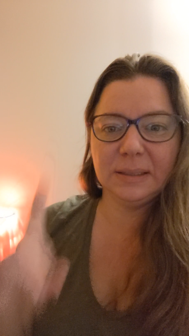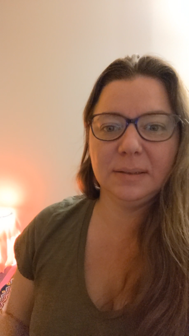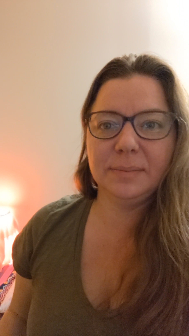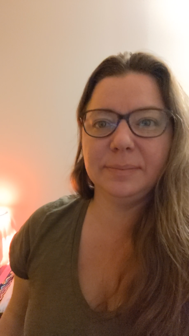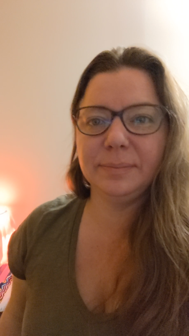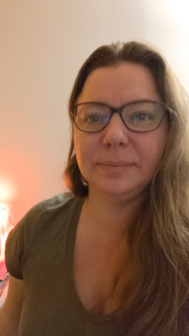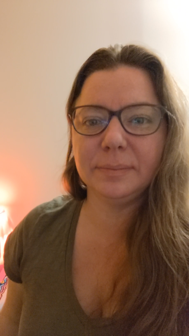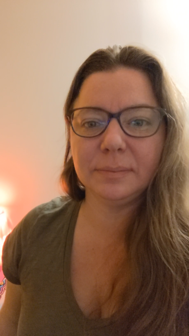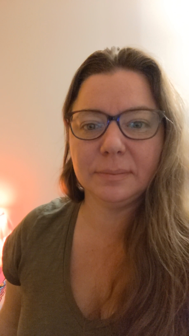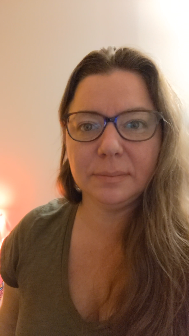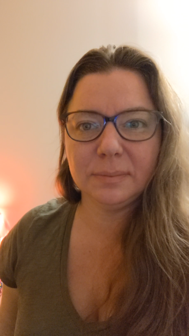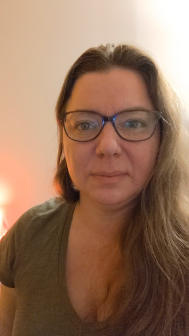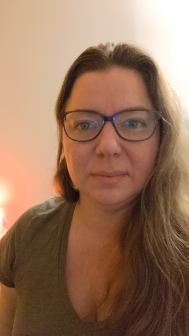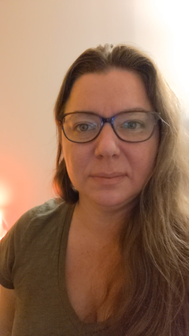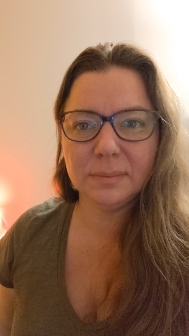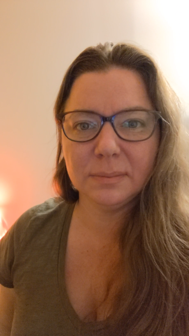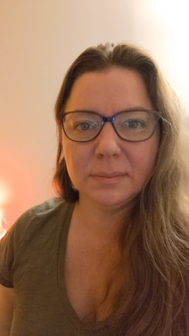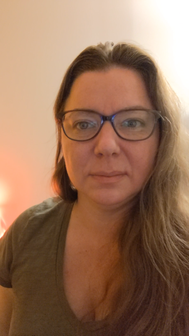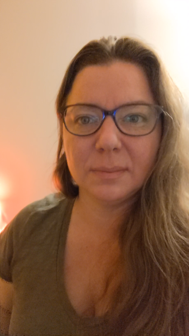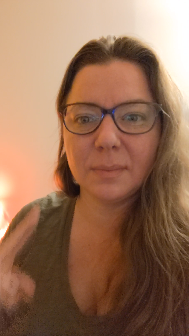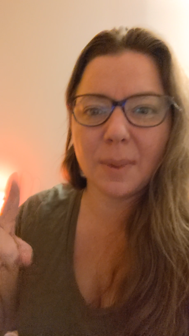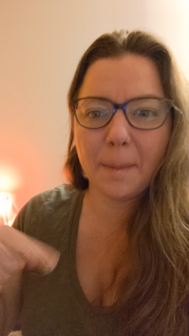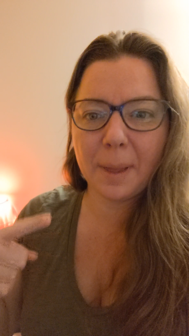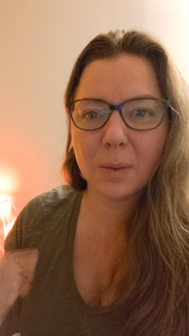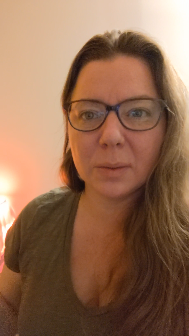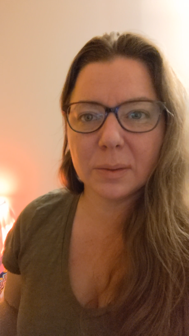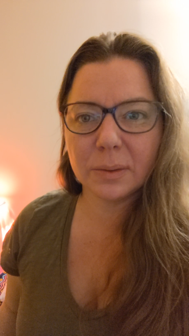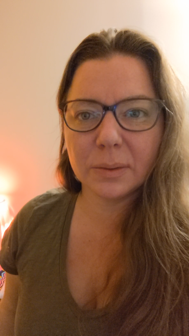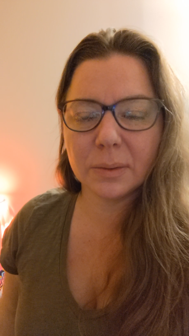about